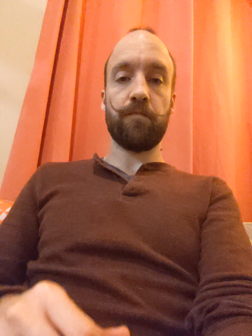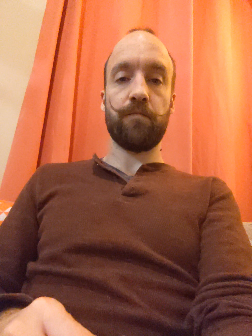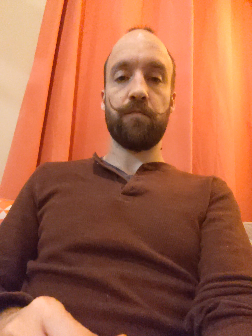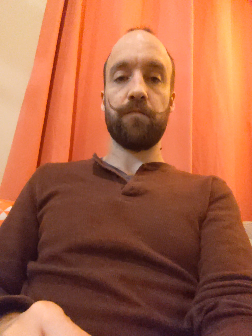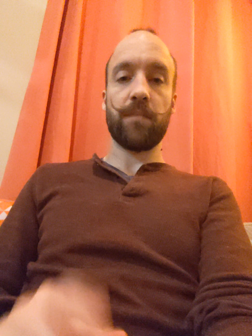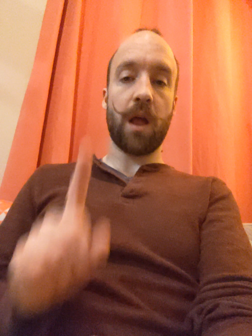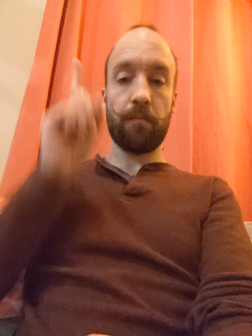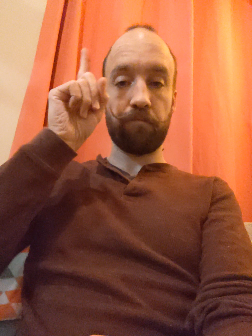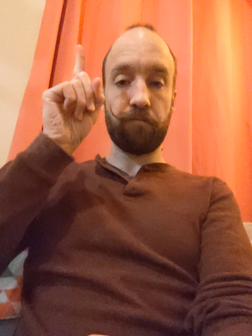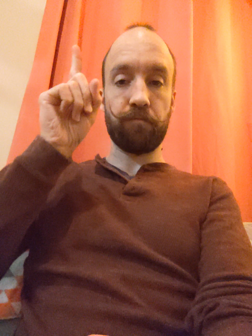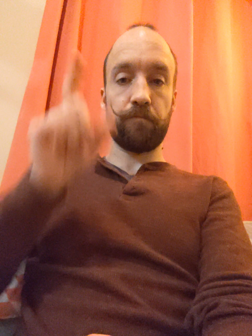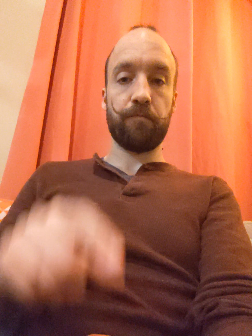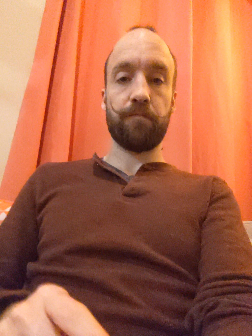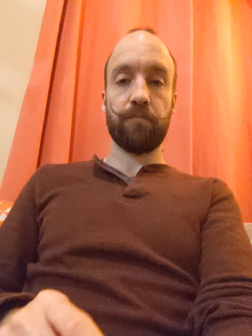up